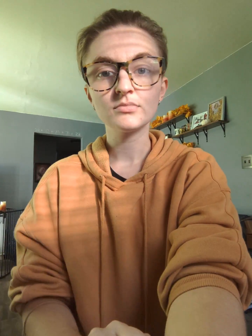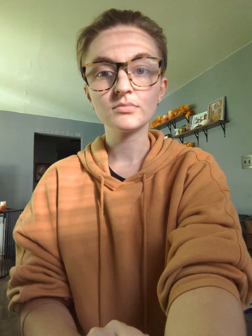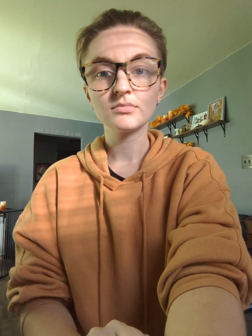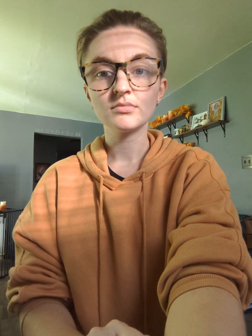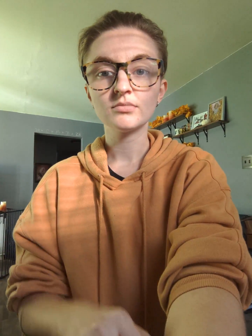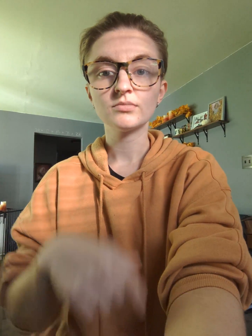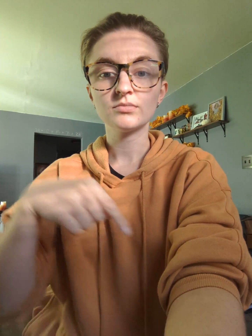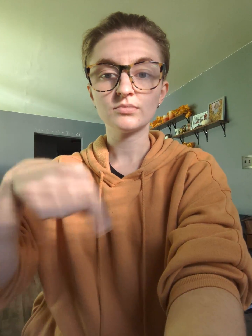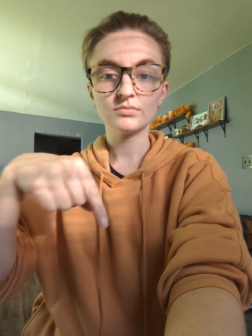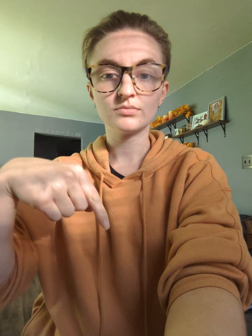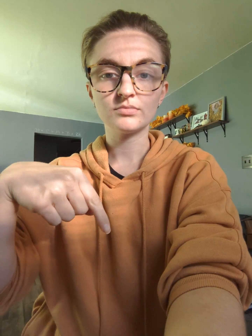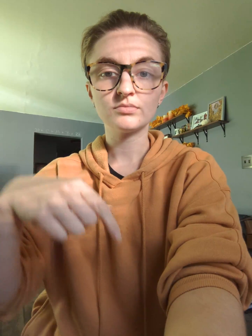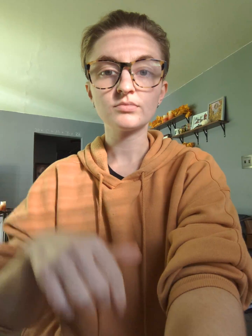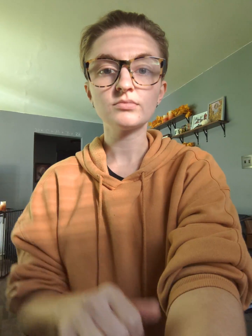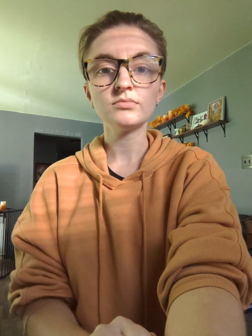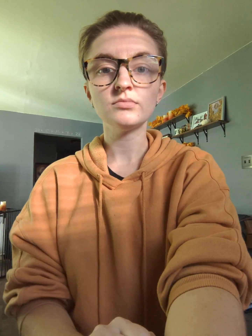flip-flop